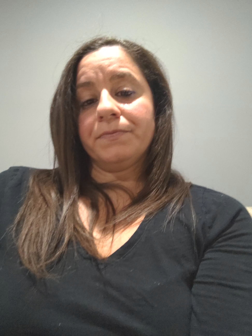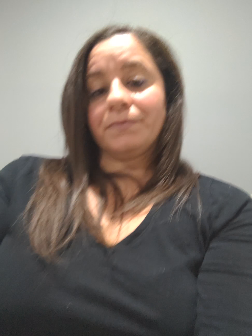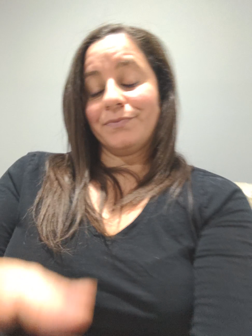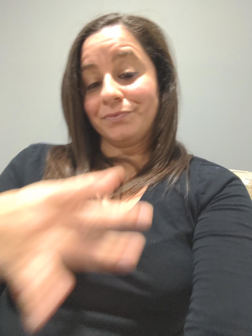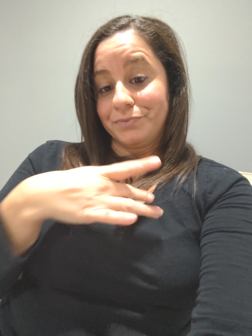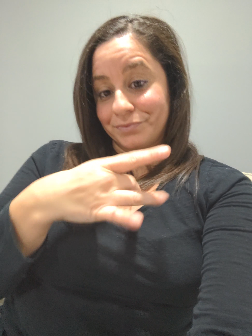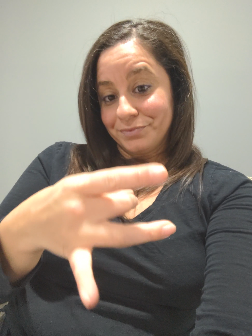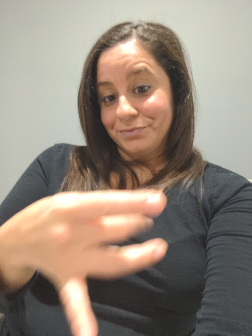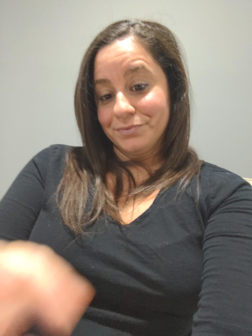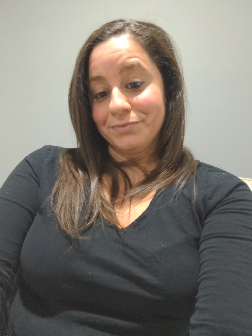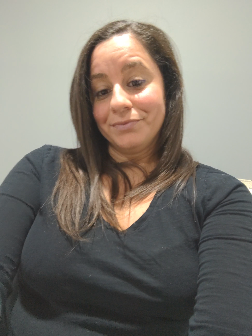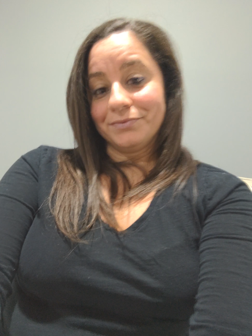like